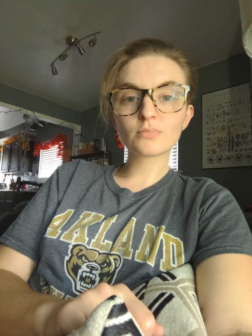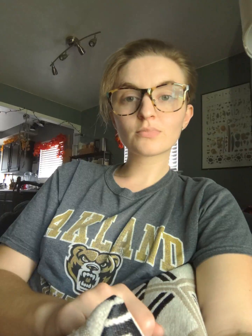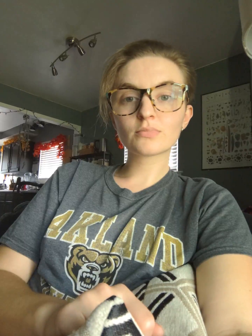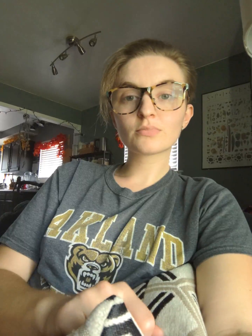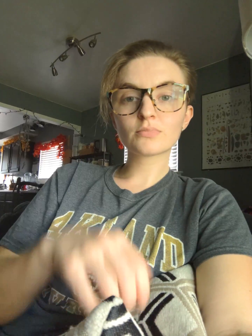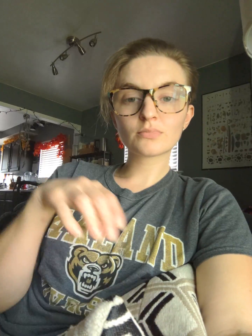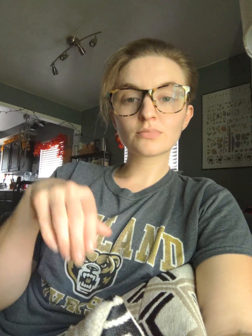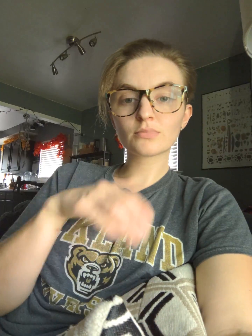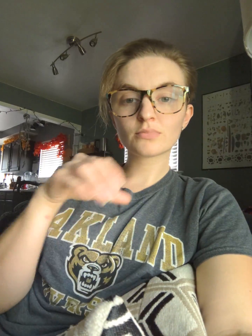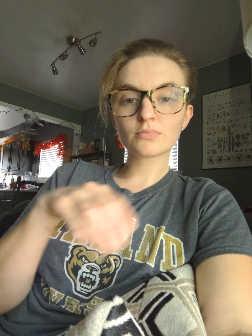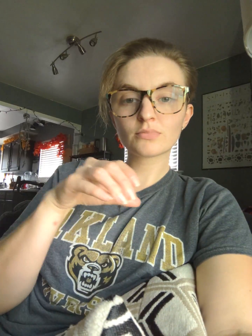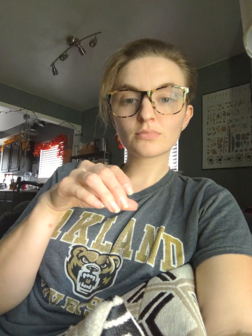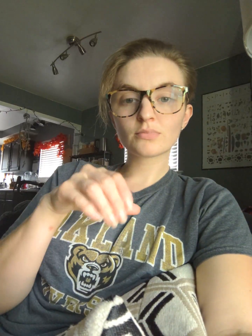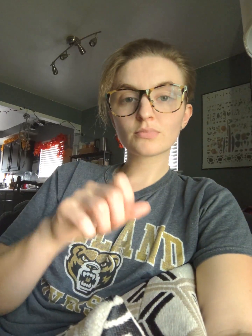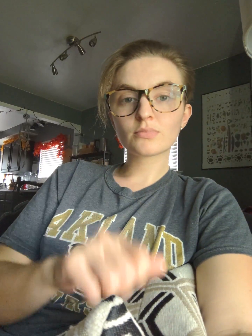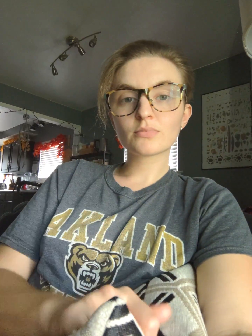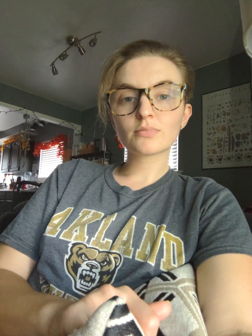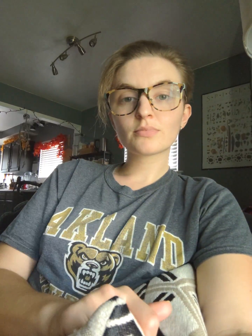does